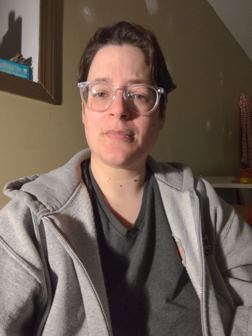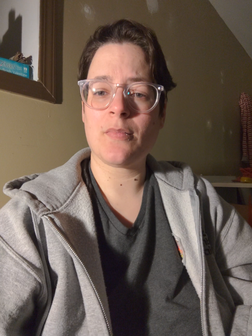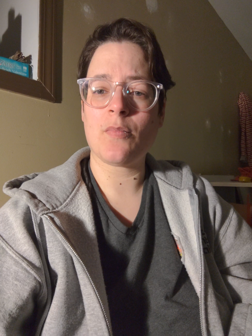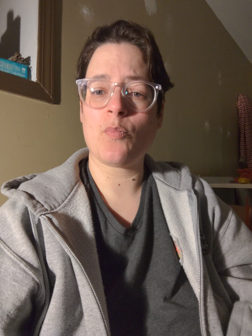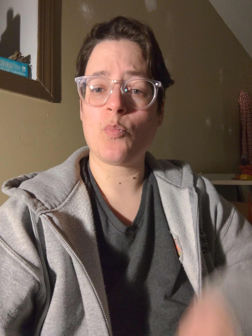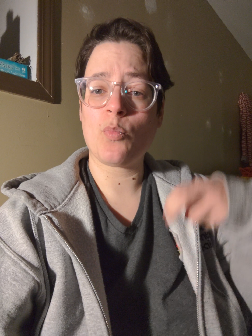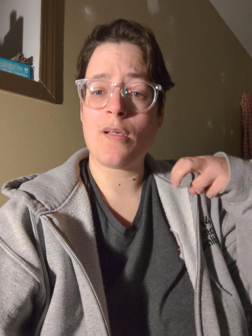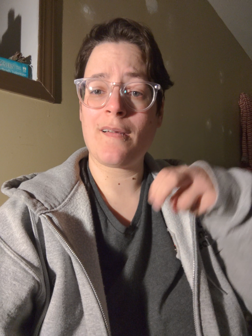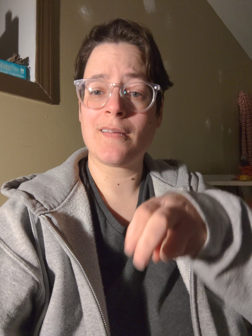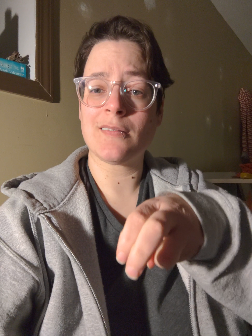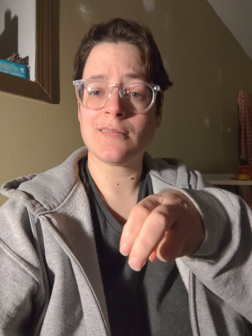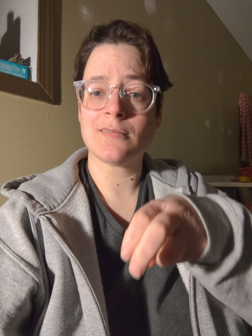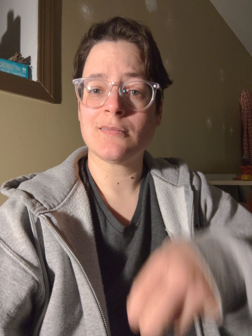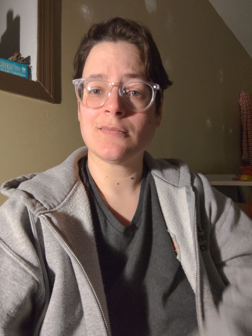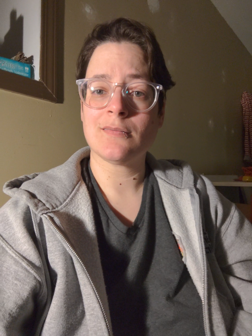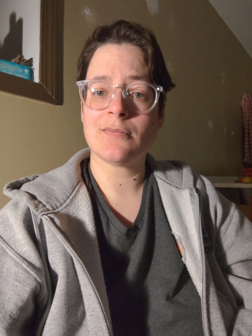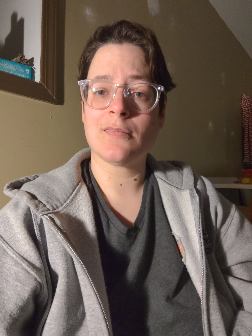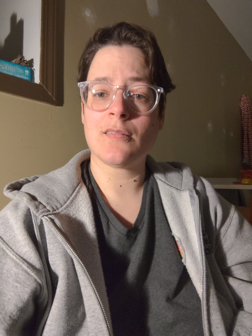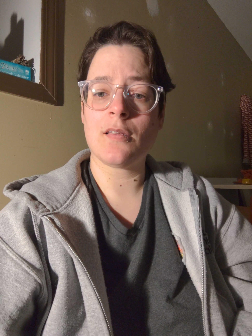ride